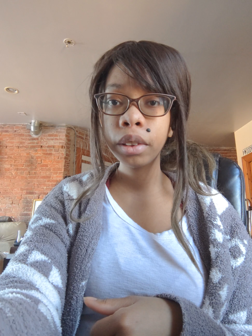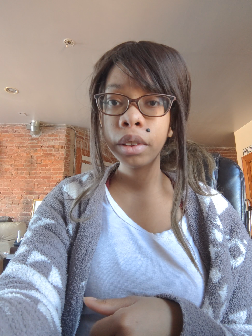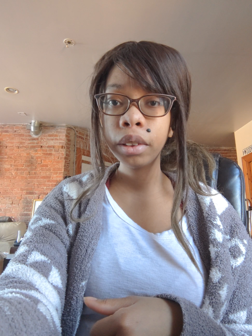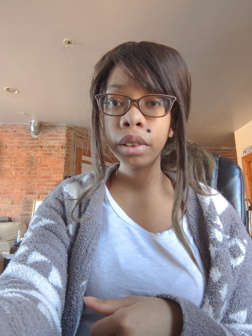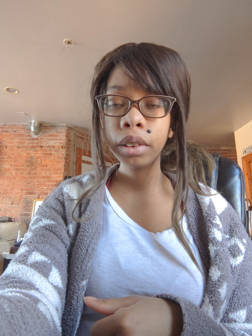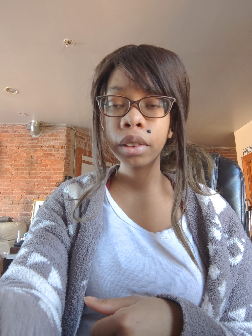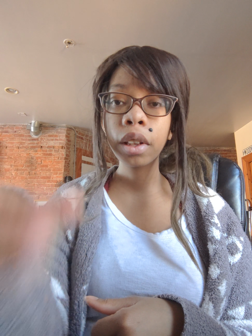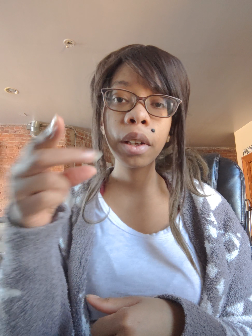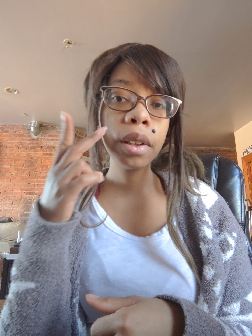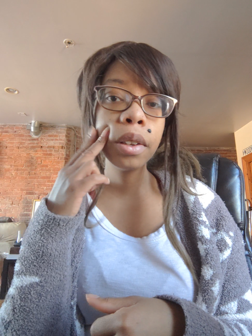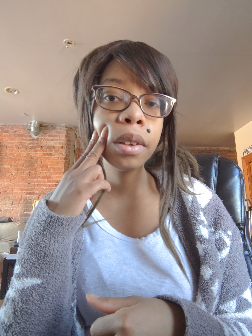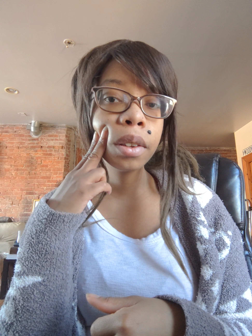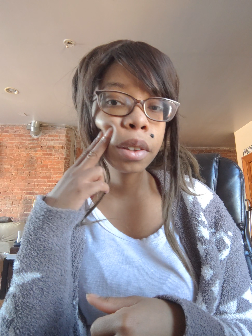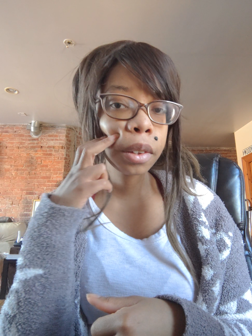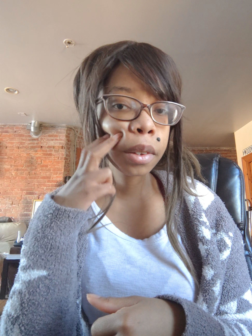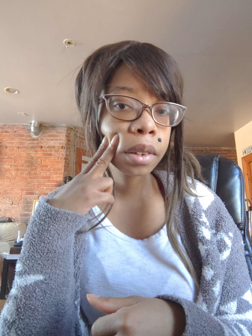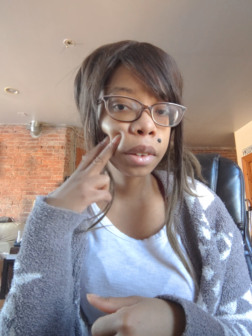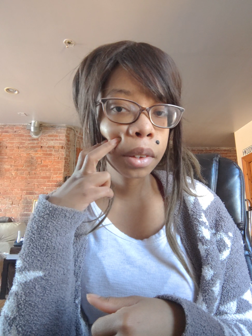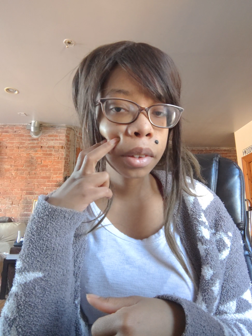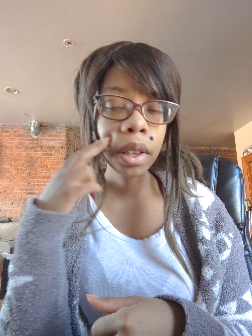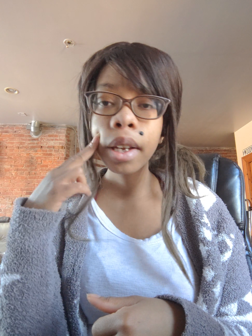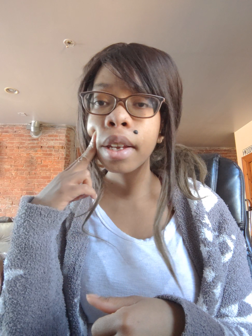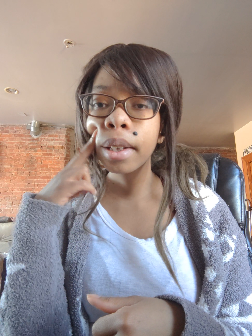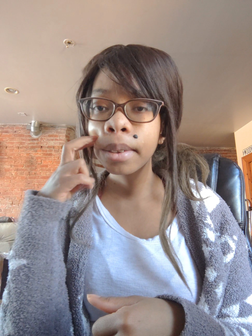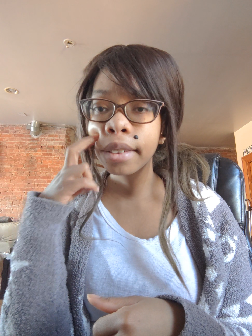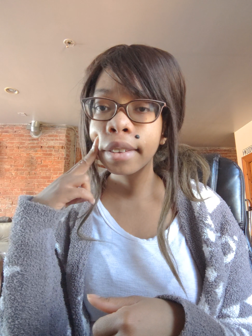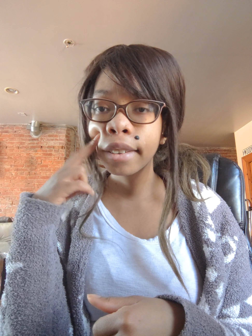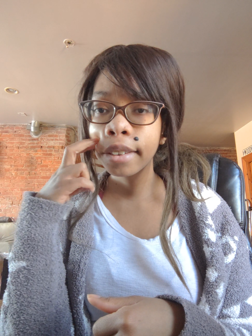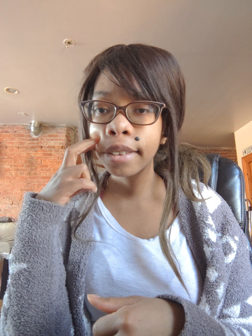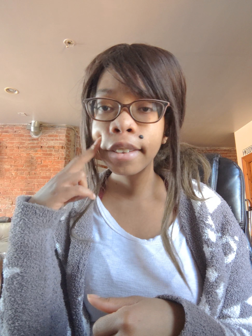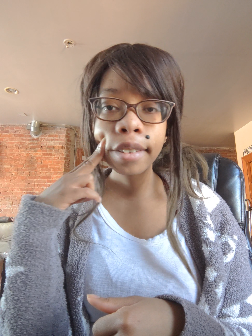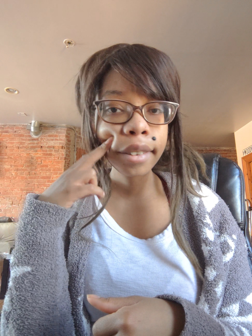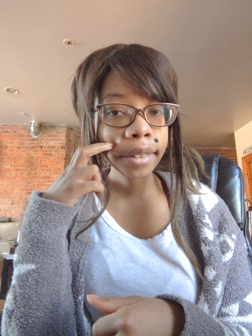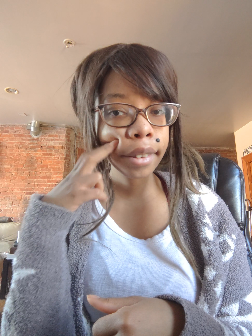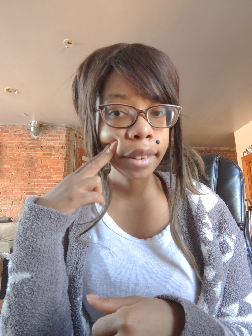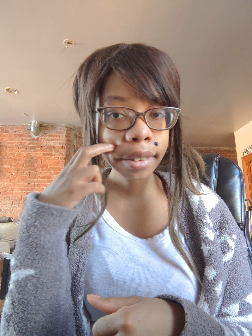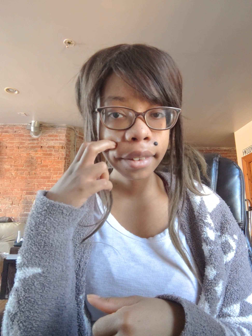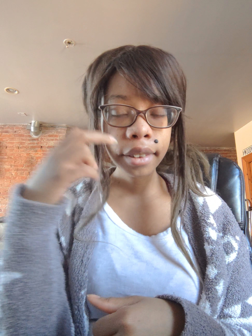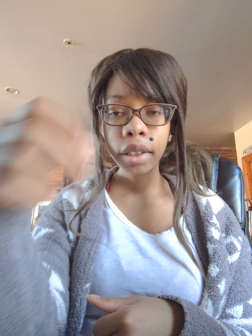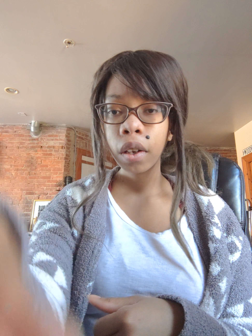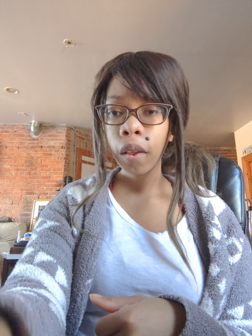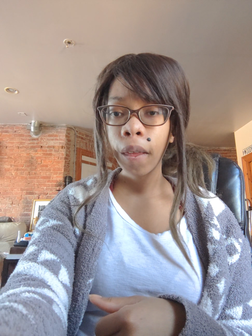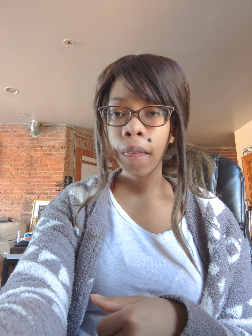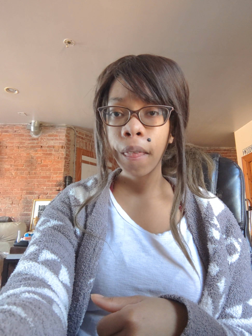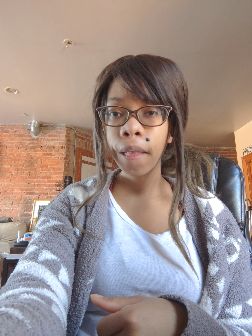gum